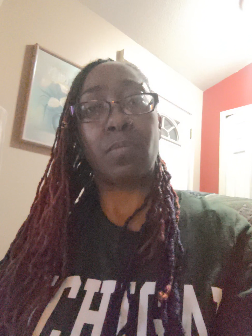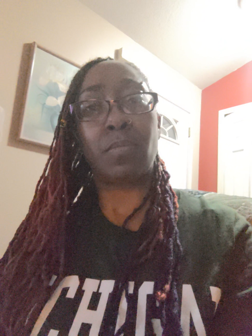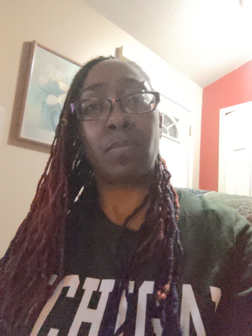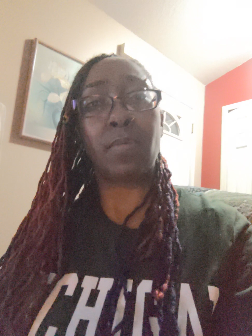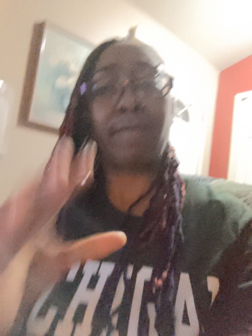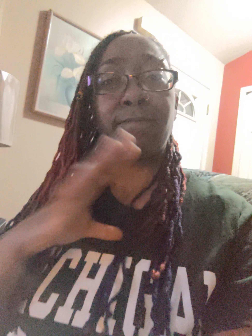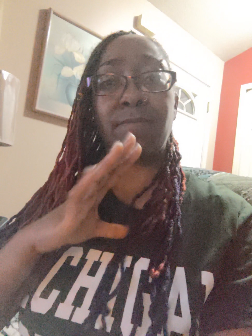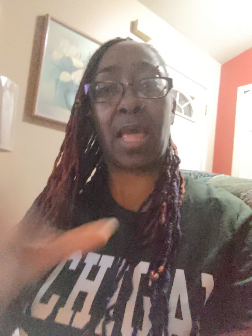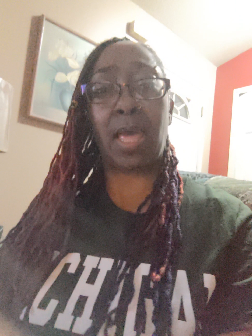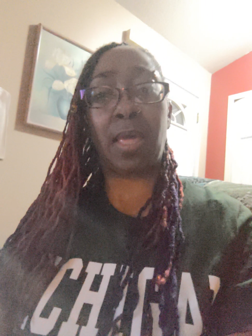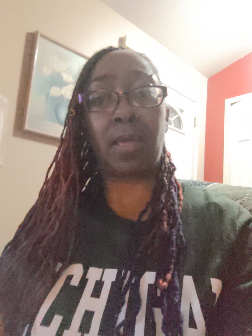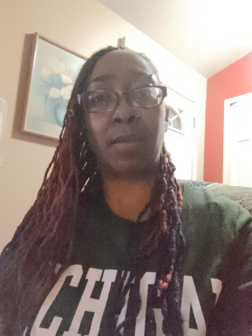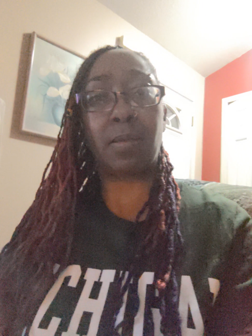fine